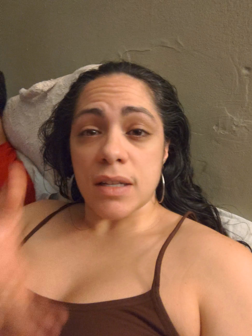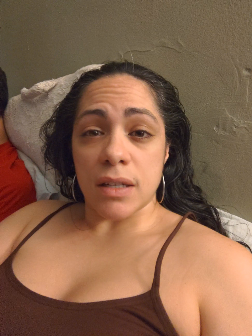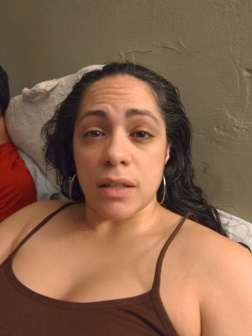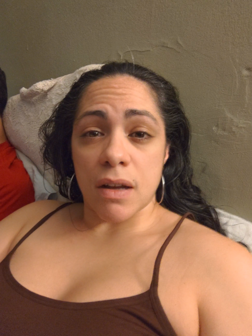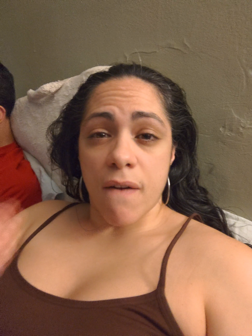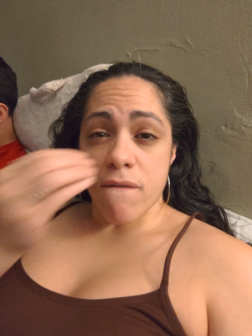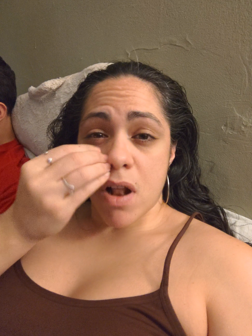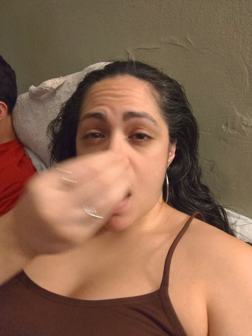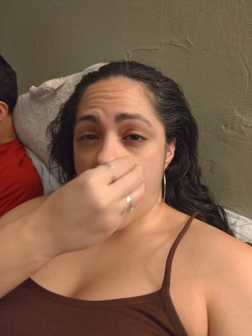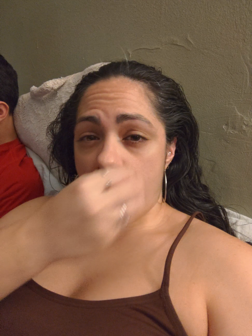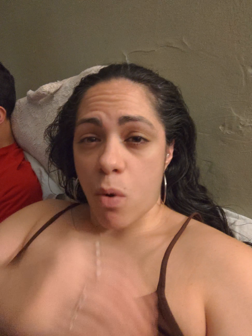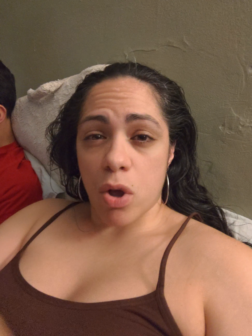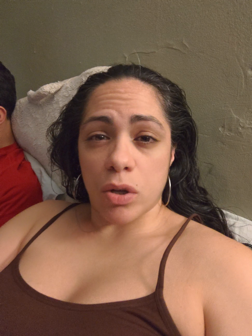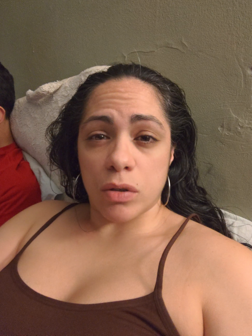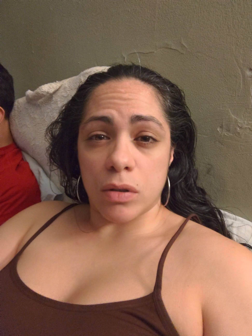flower